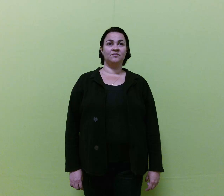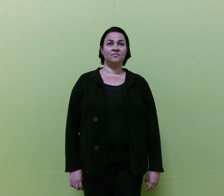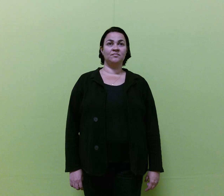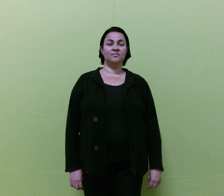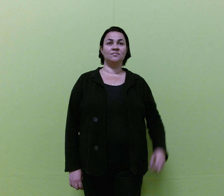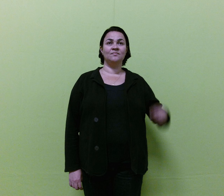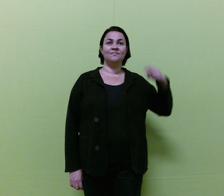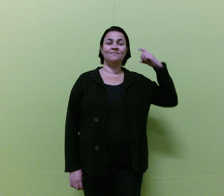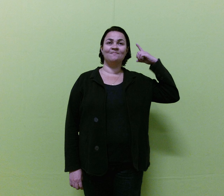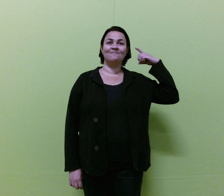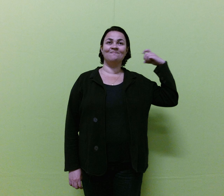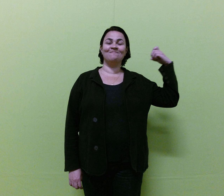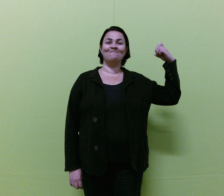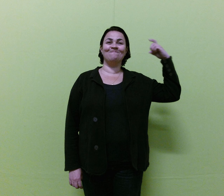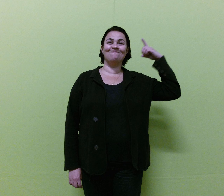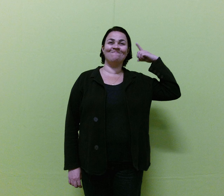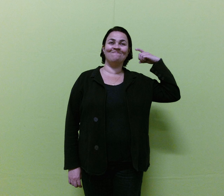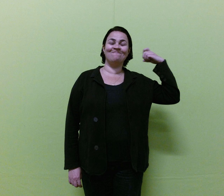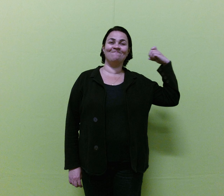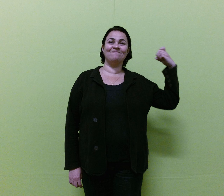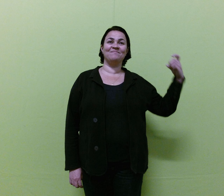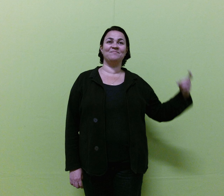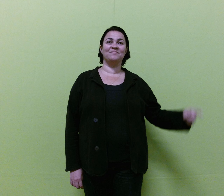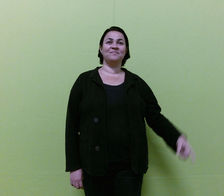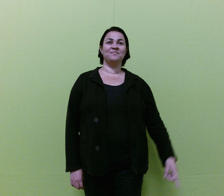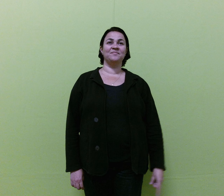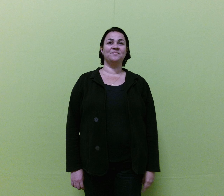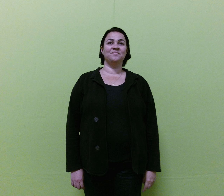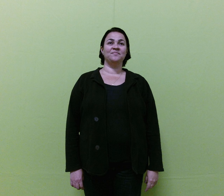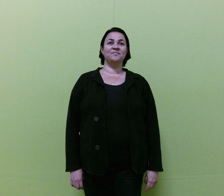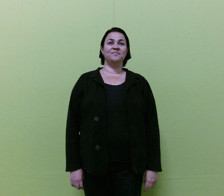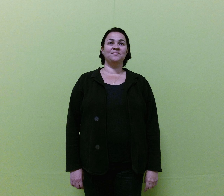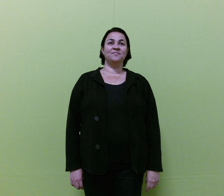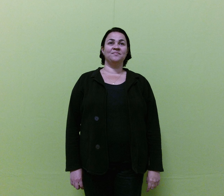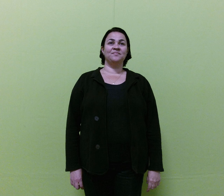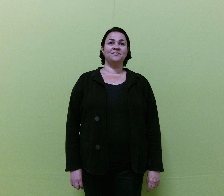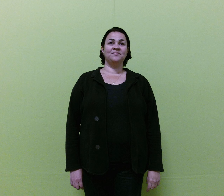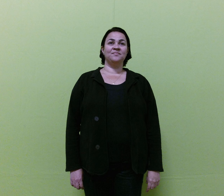barulho